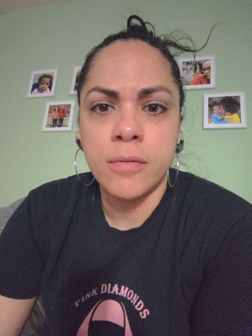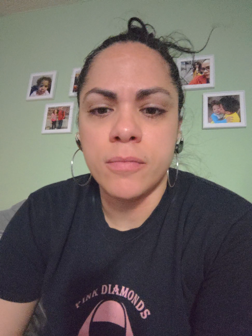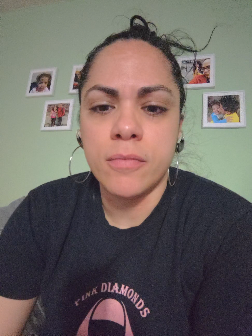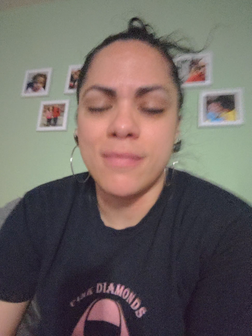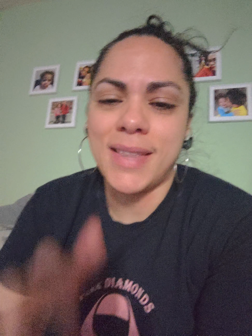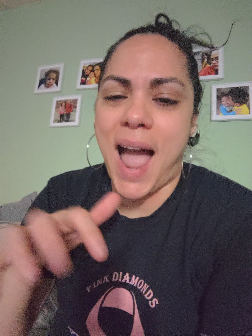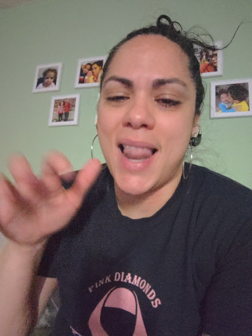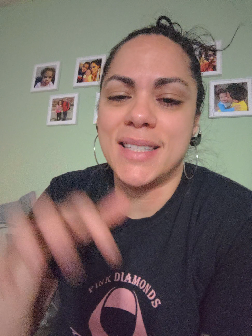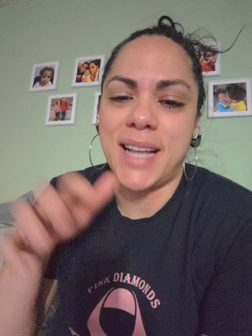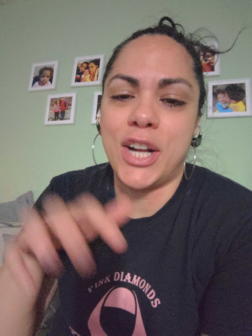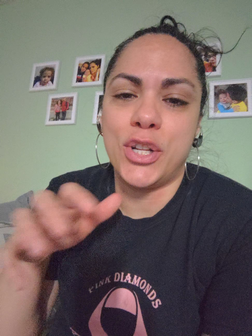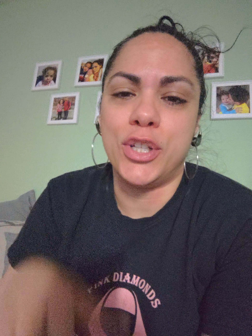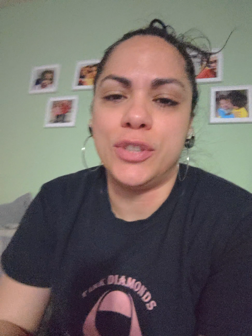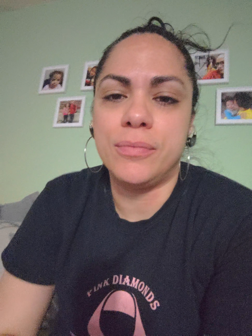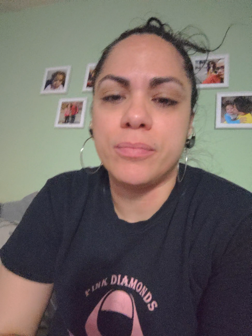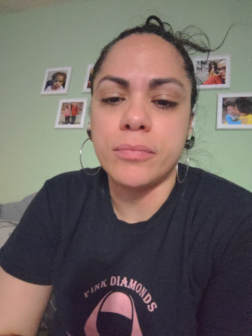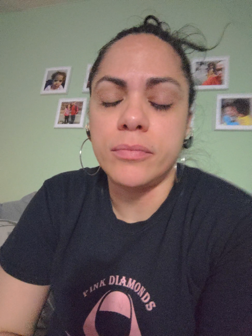alligator